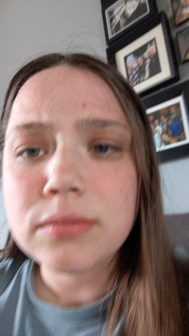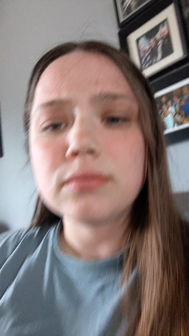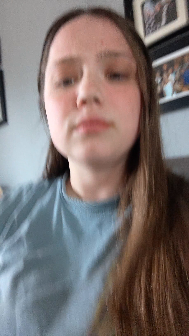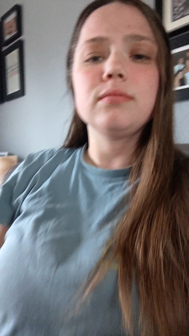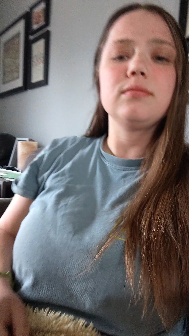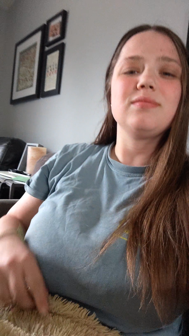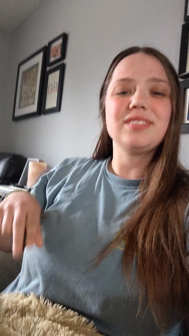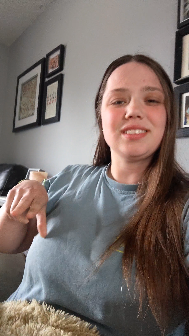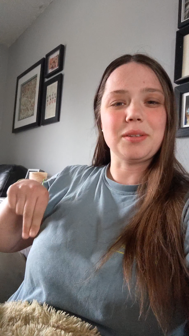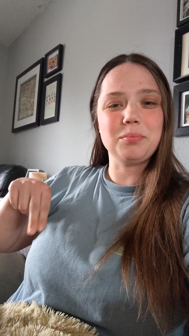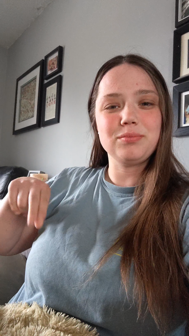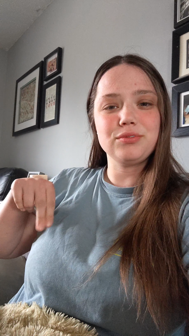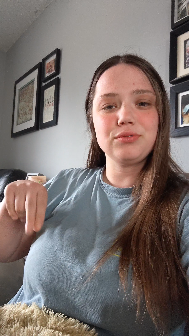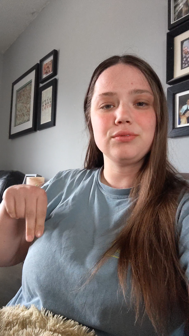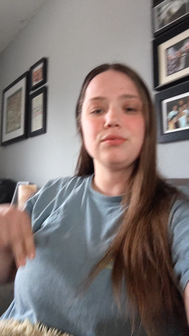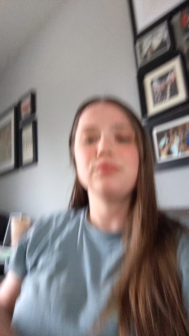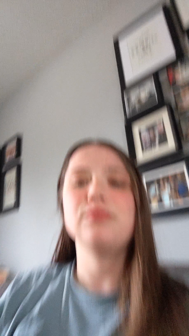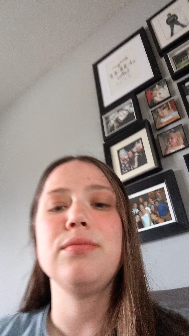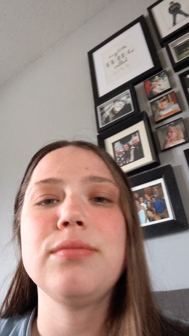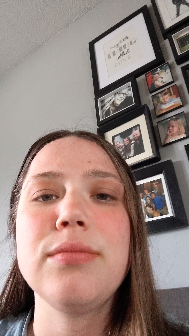diaper